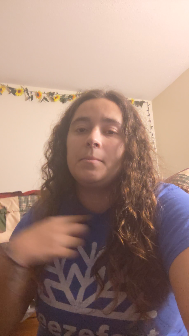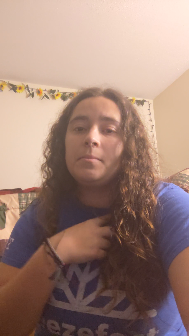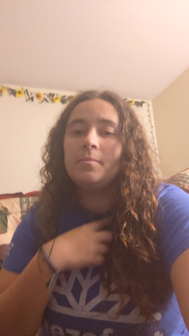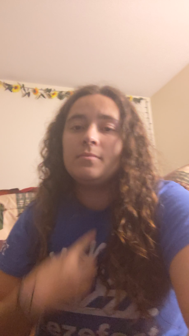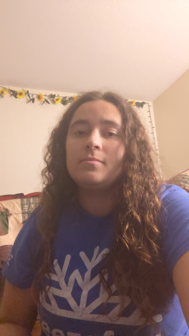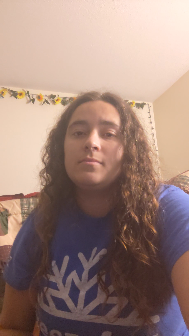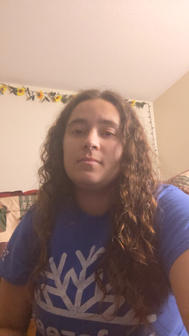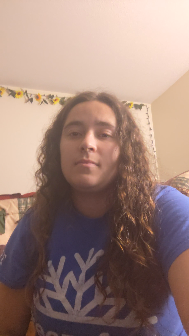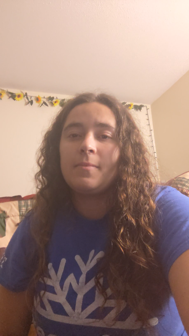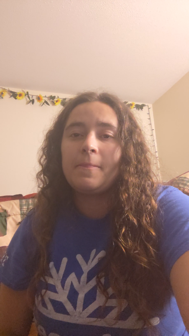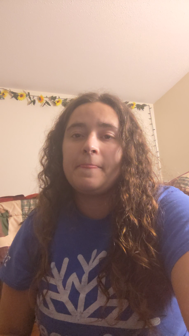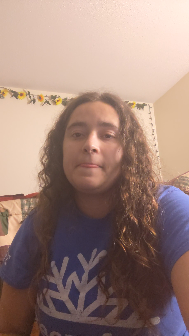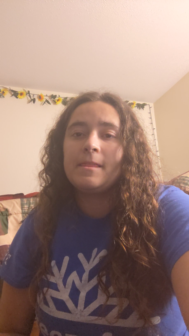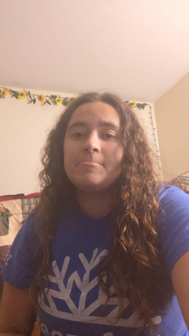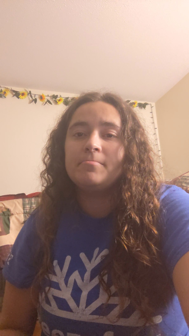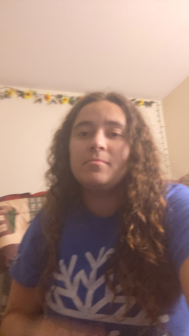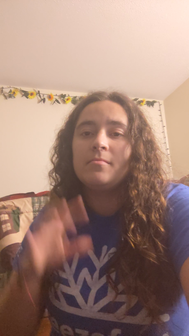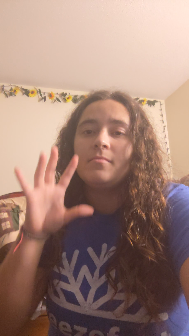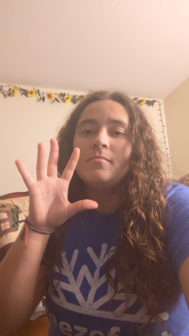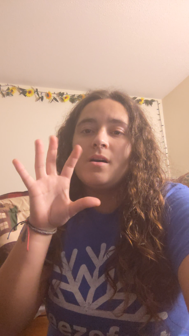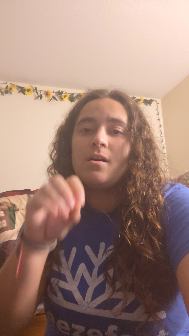bite